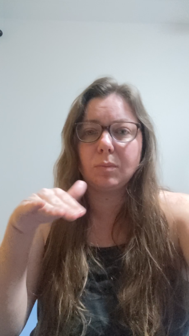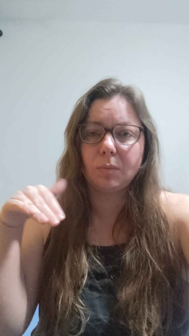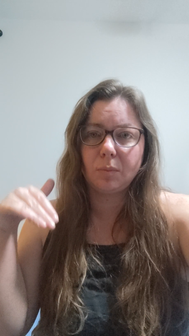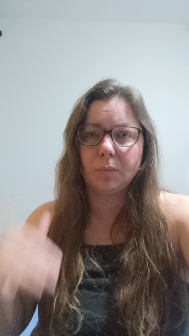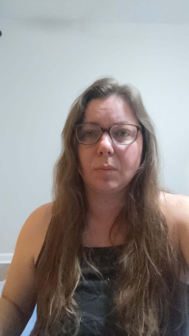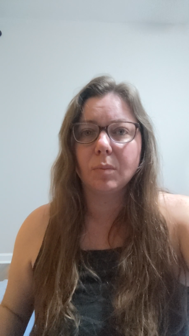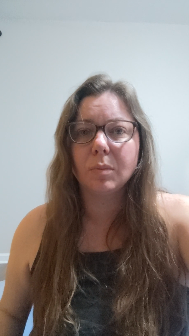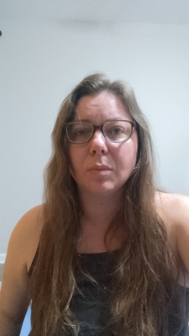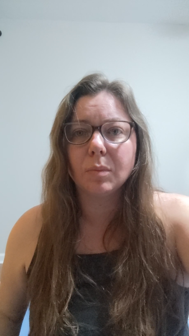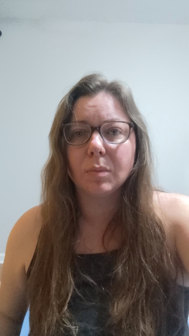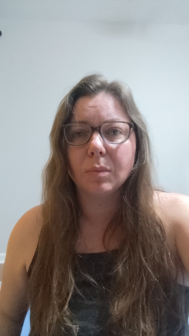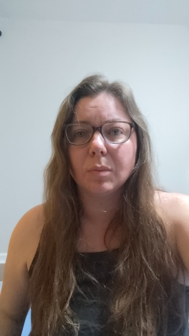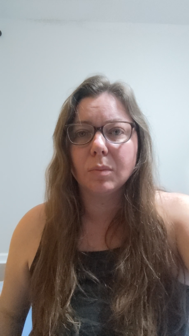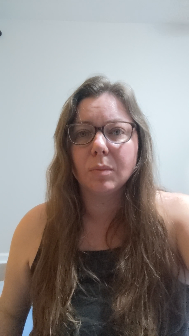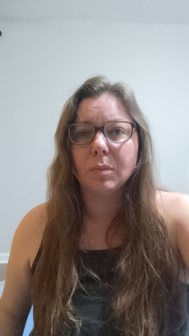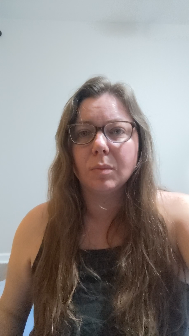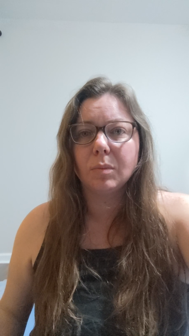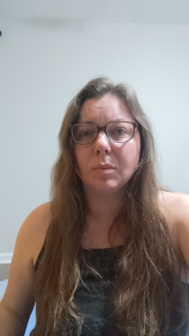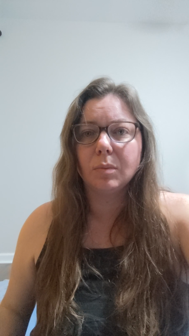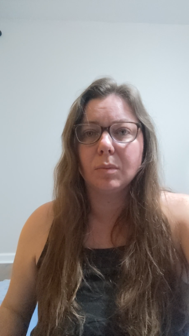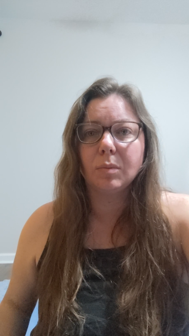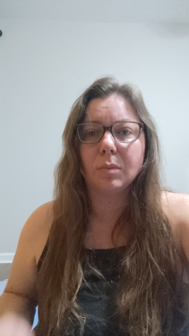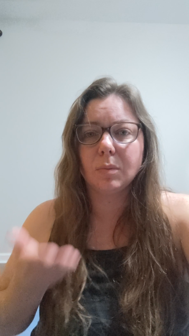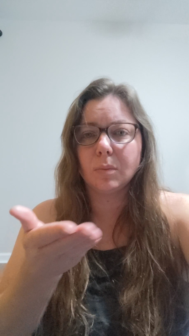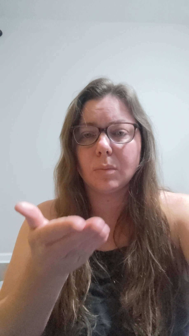oven